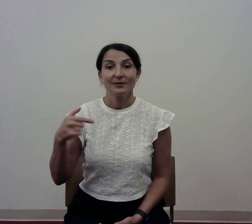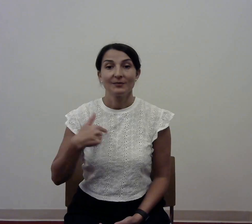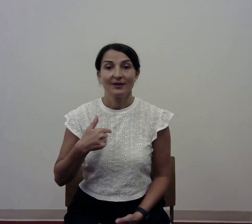mən